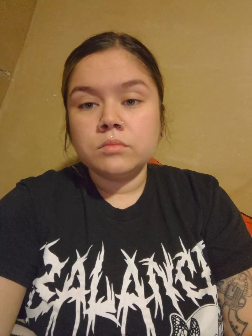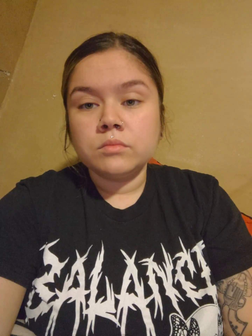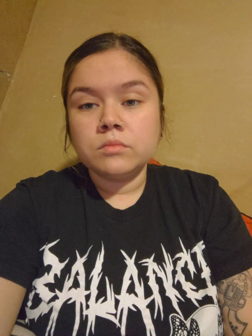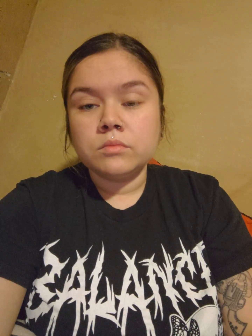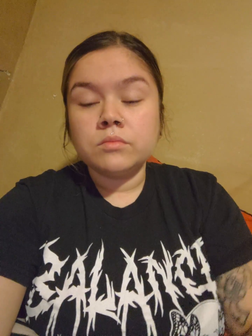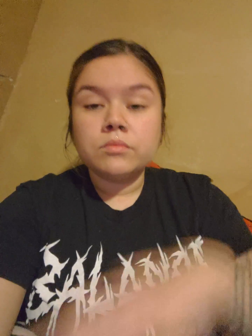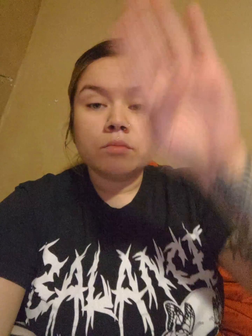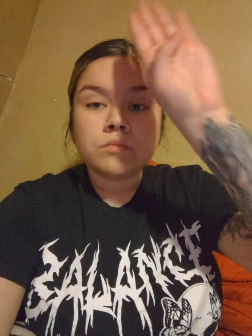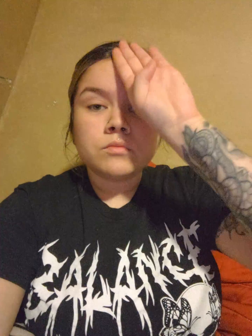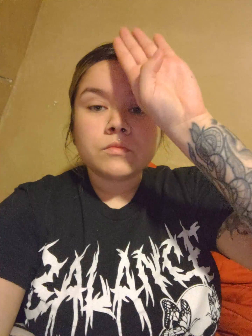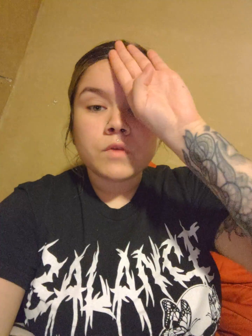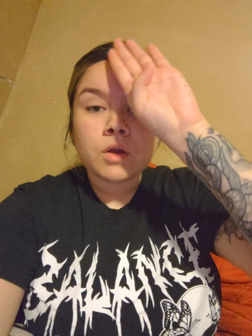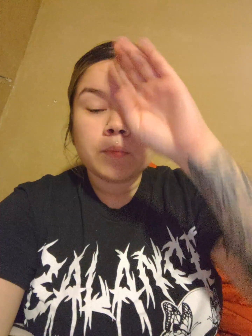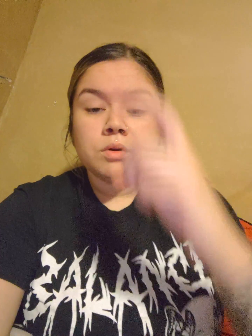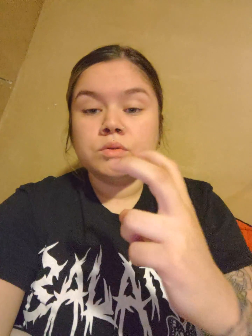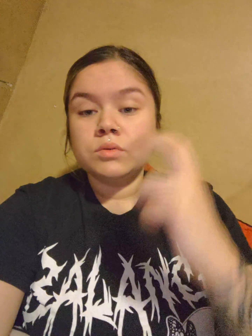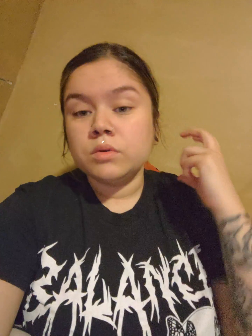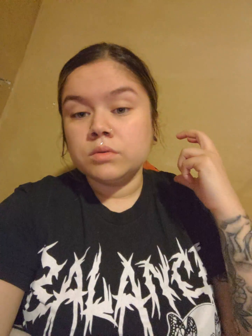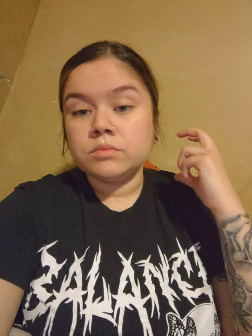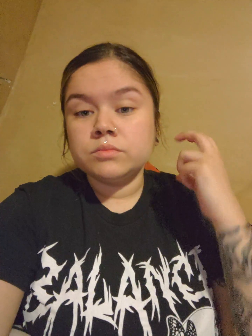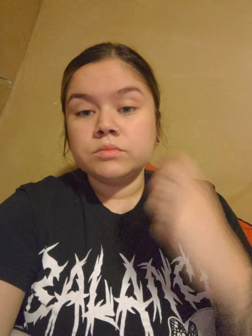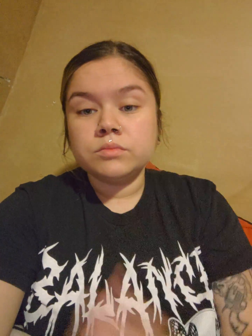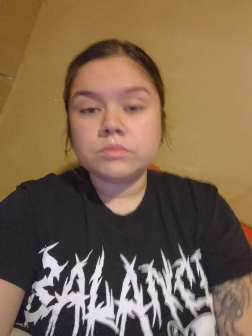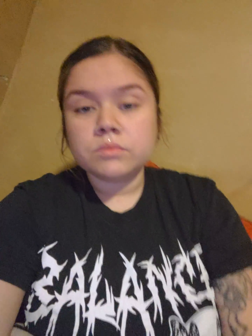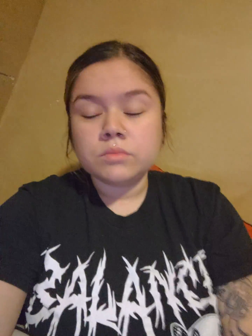fire truck